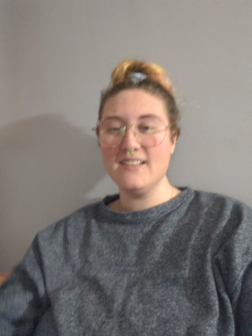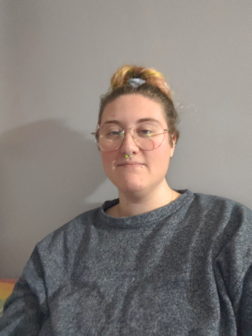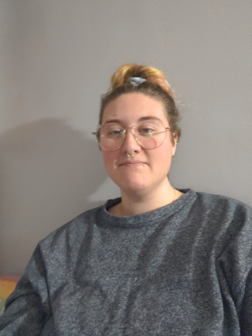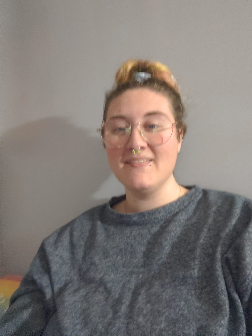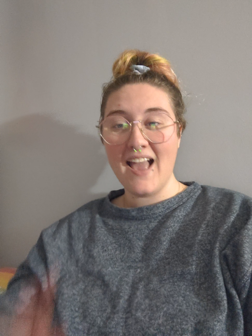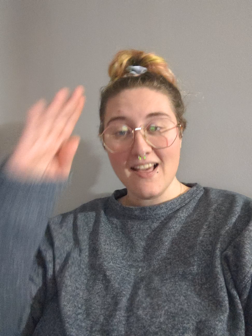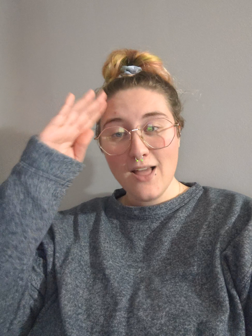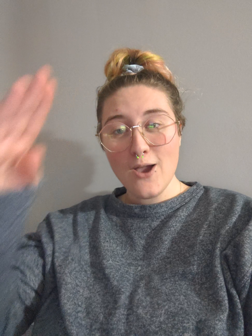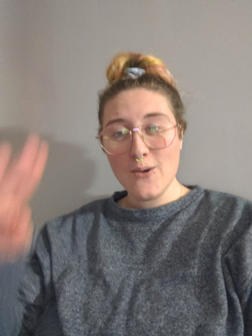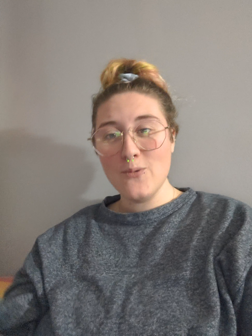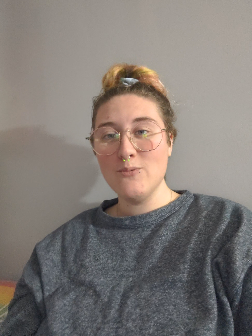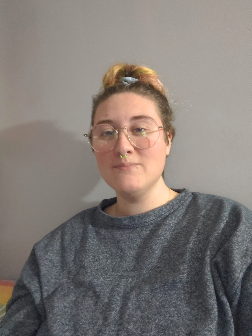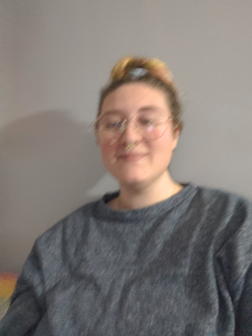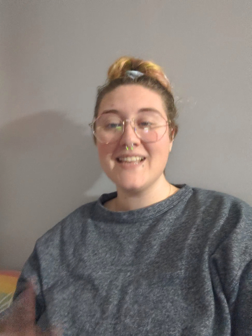hello